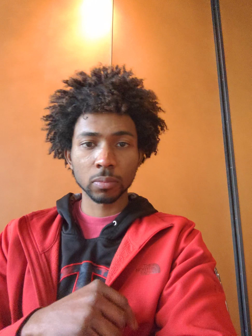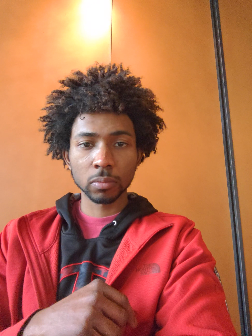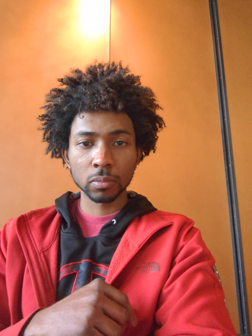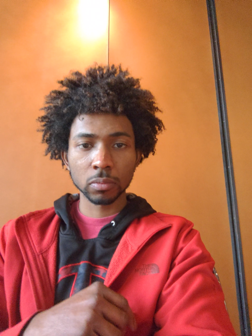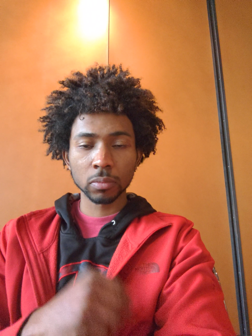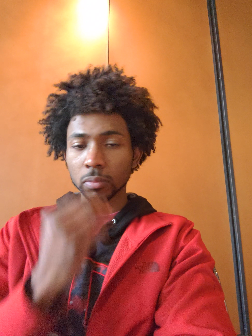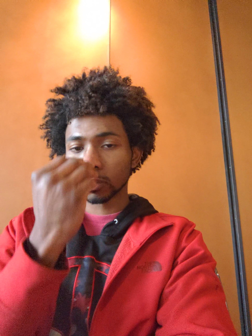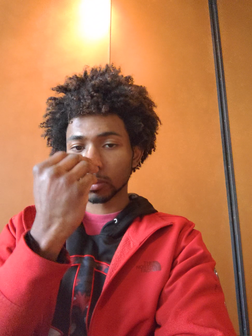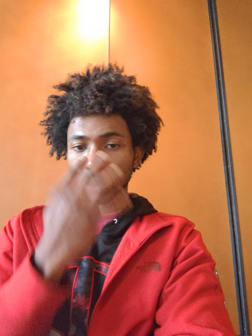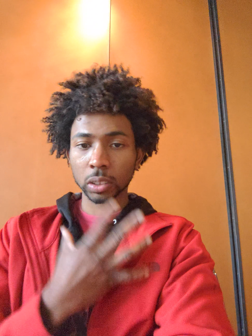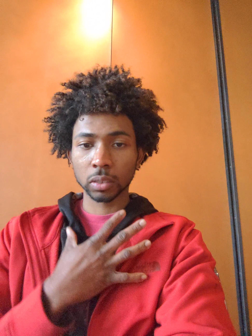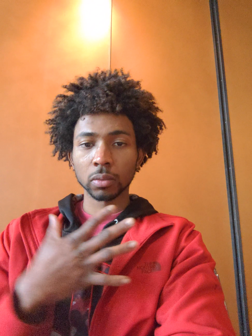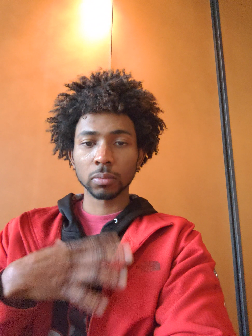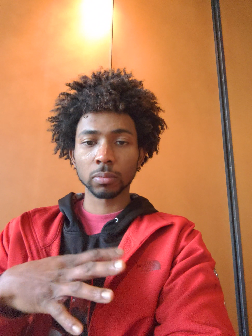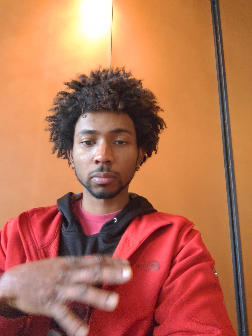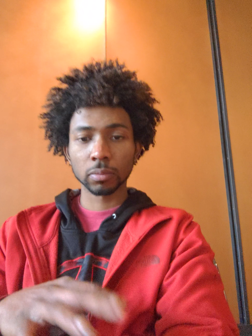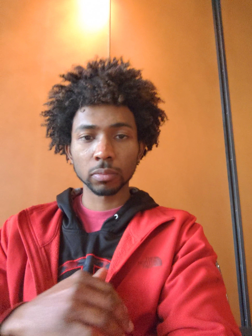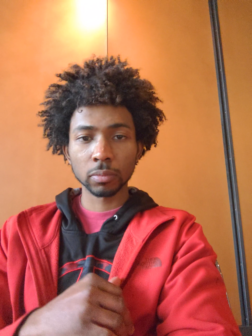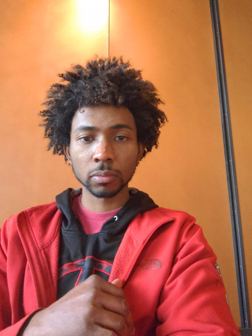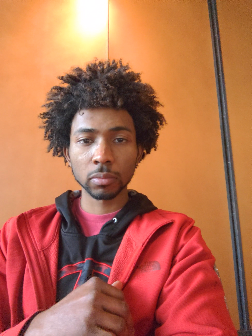pajamas